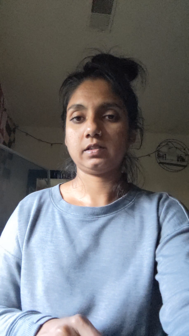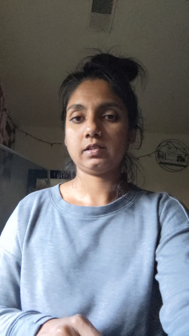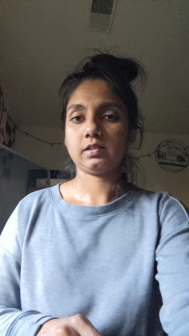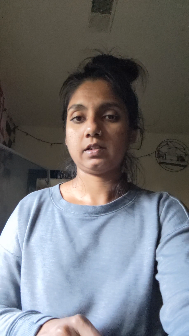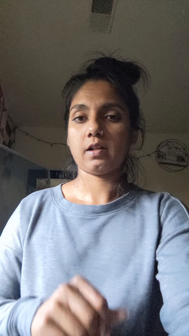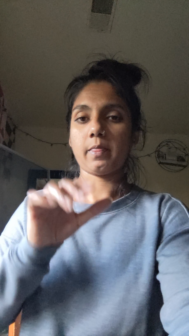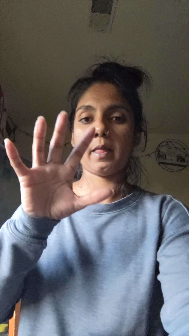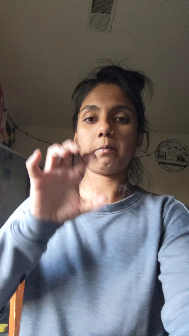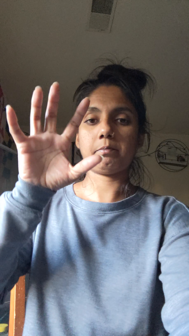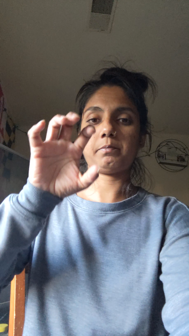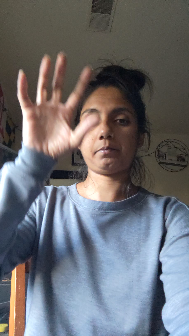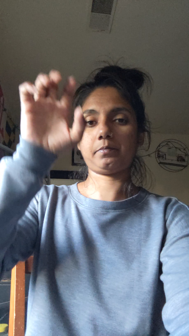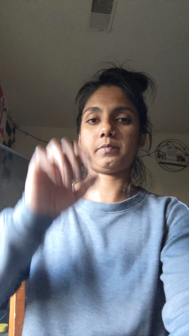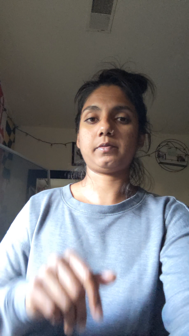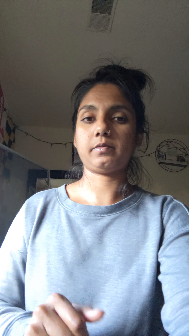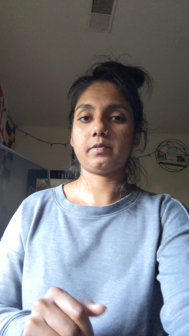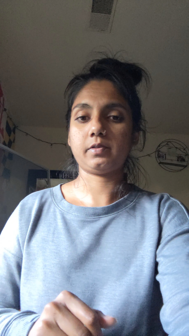climb